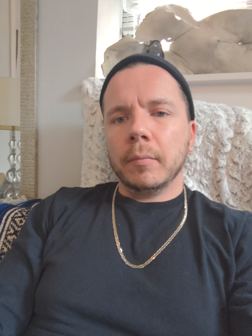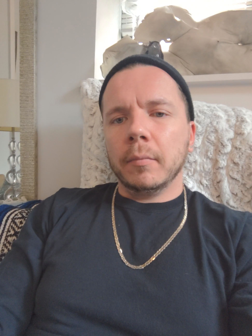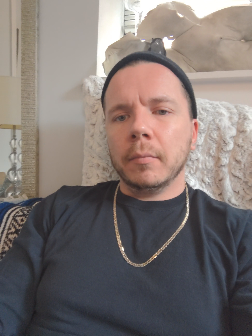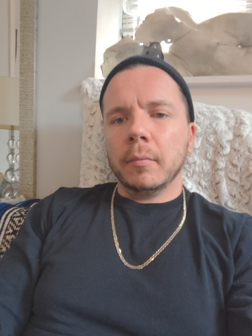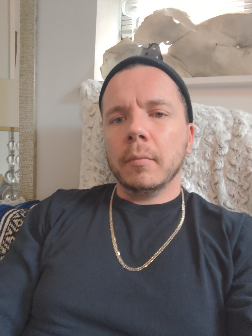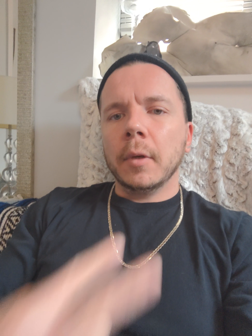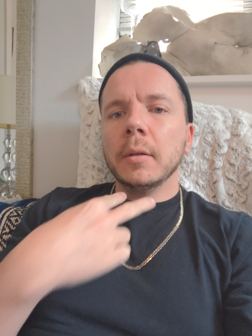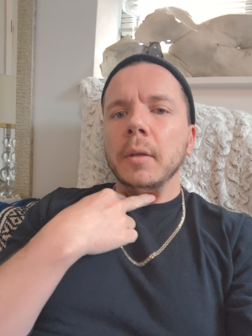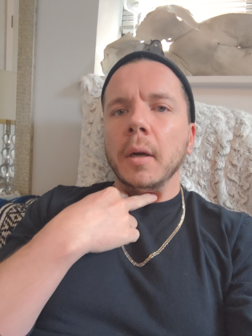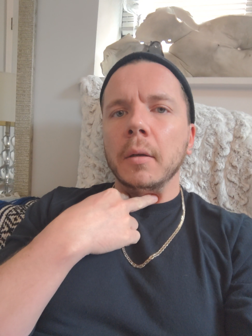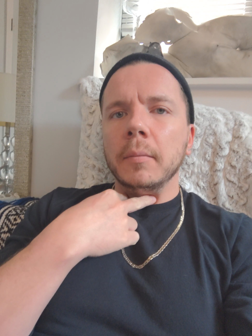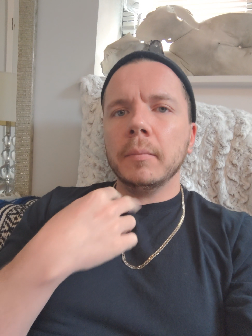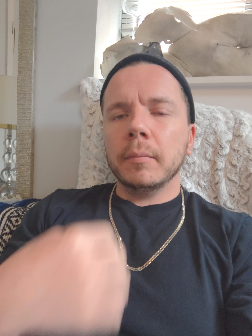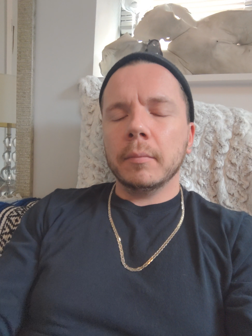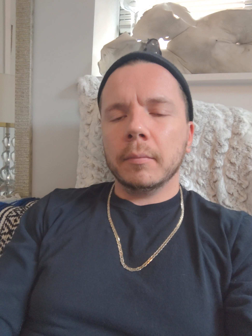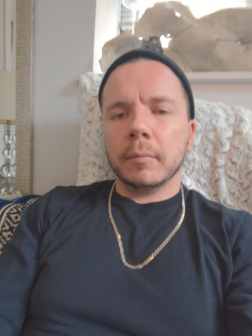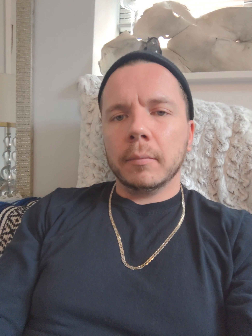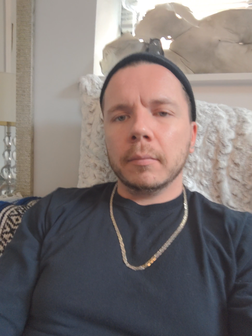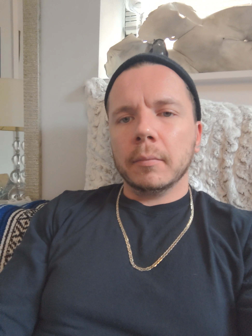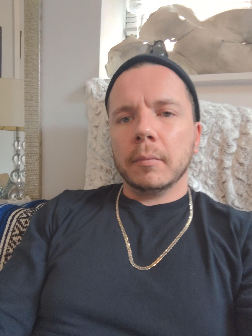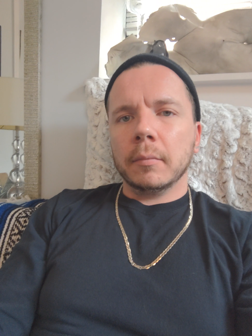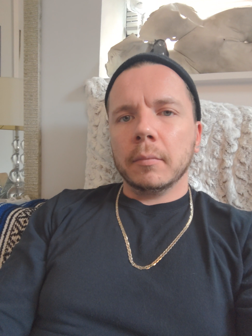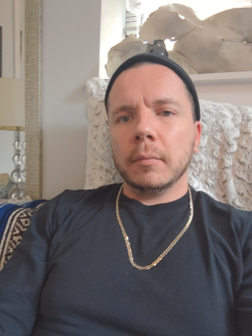stuck